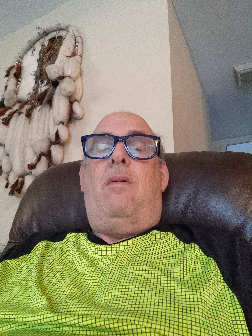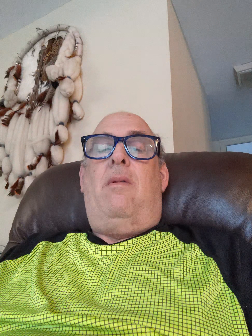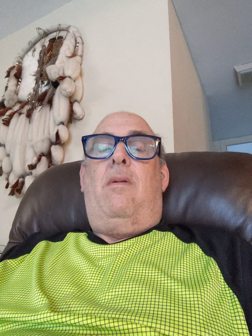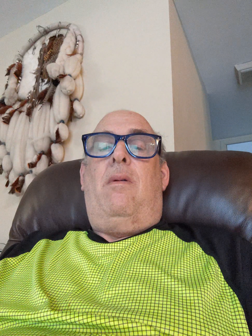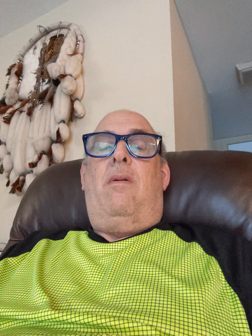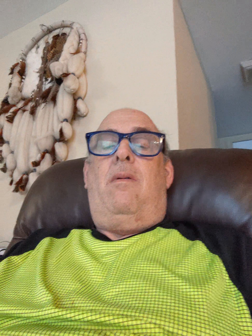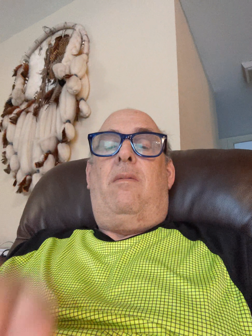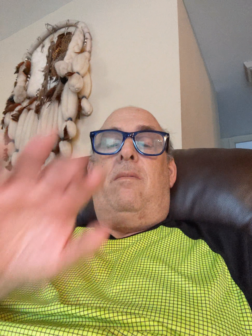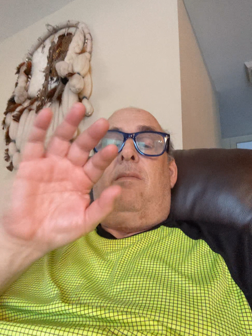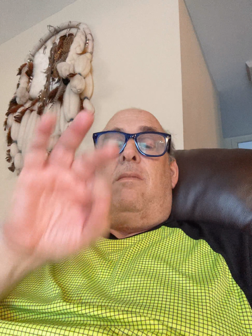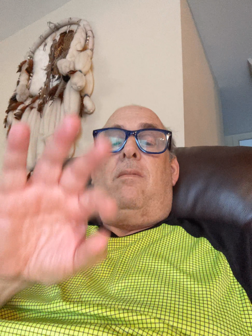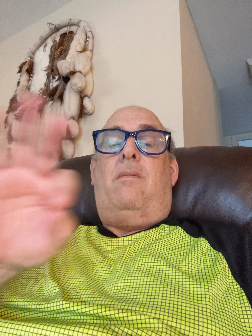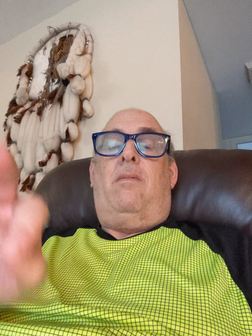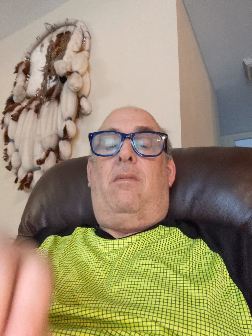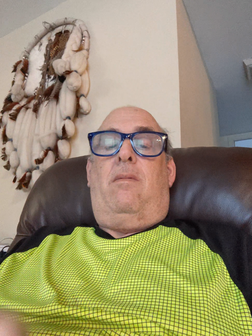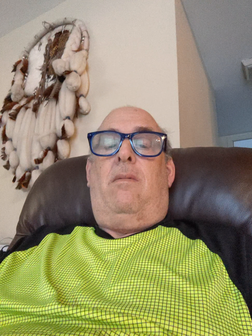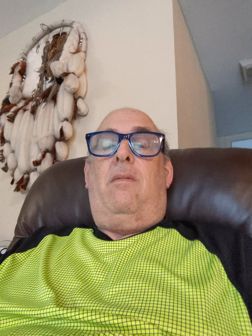french fries